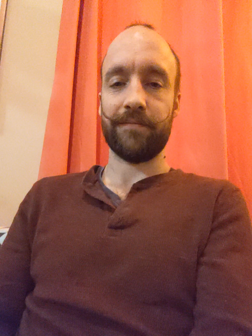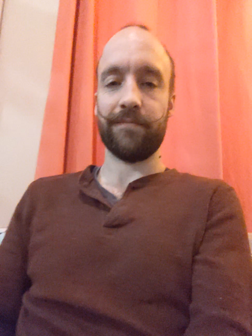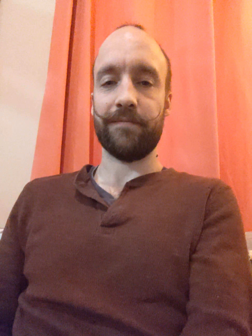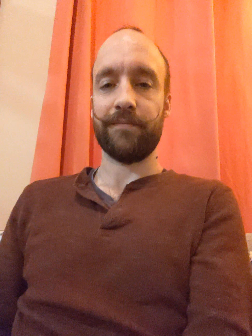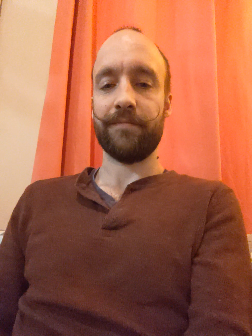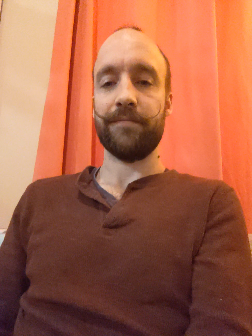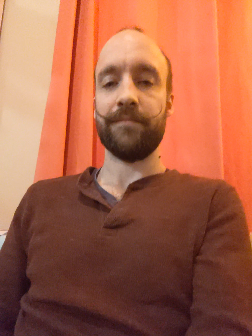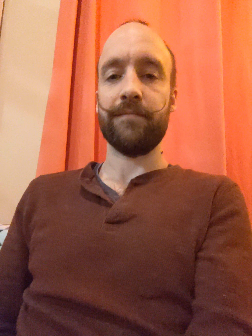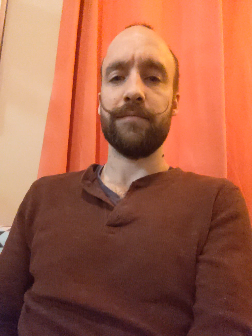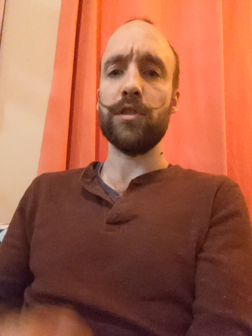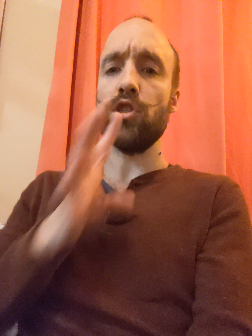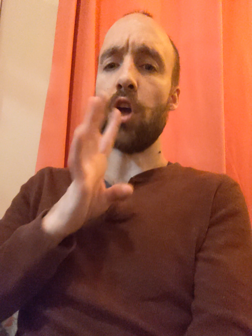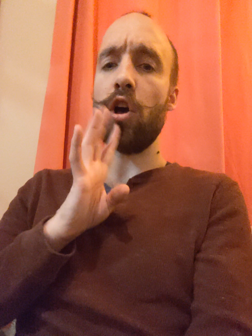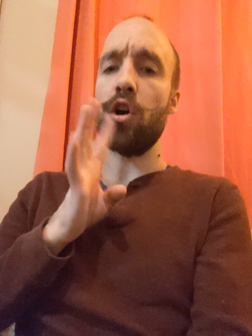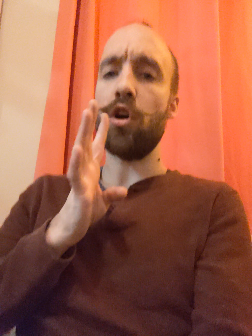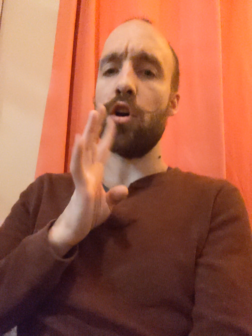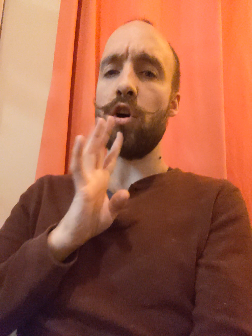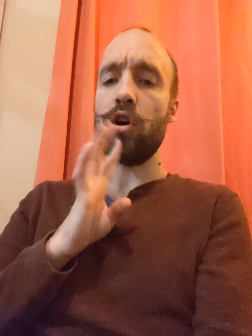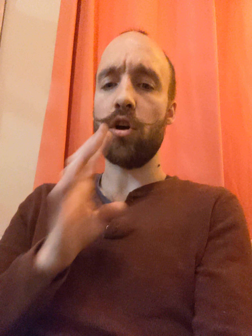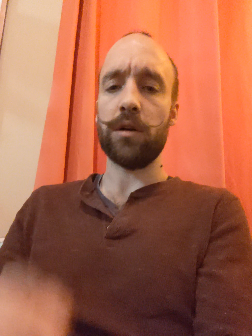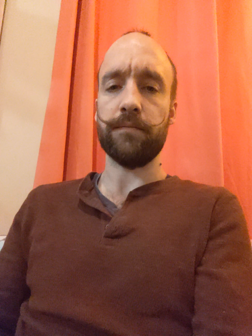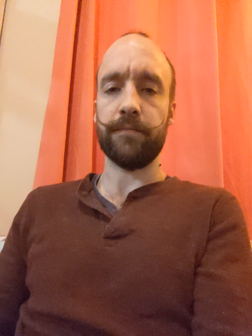talk